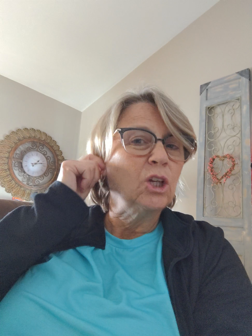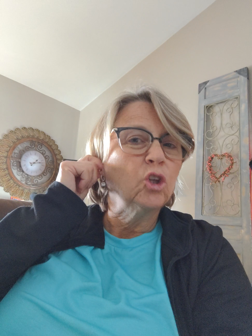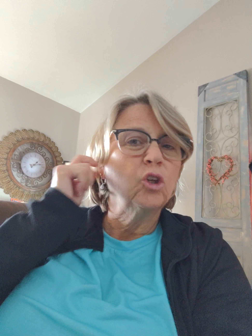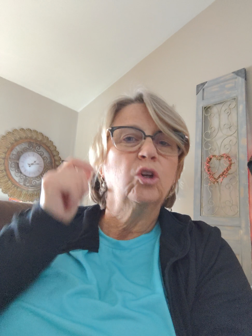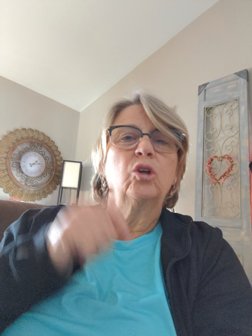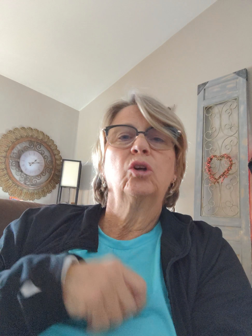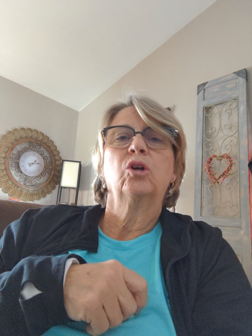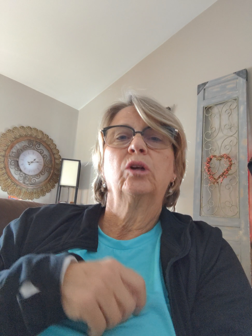ear